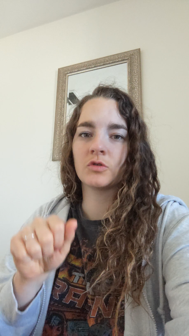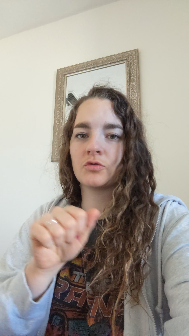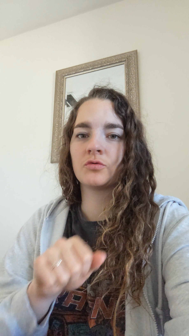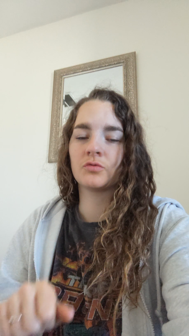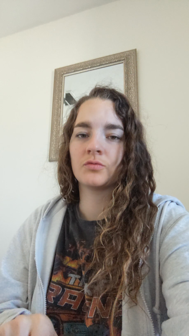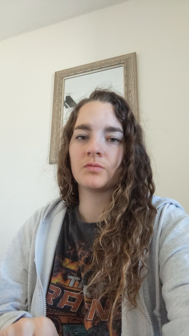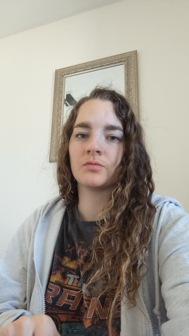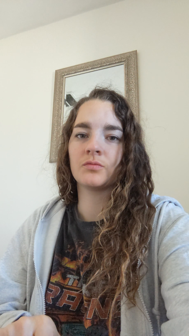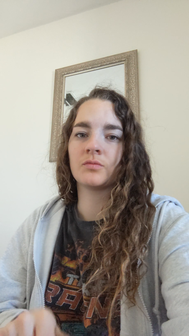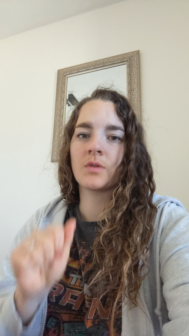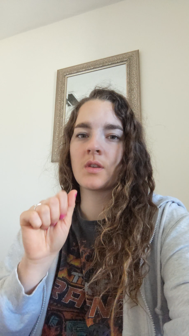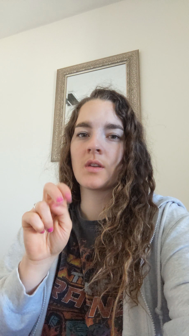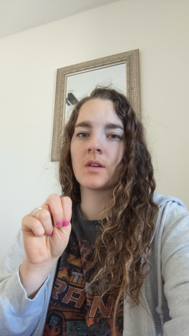an